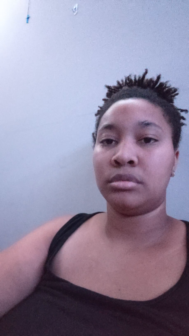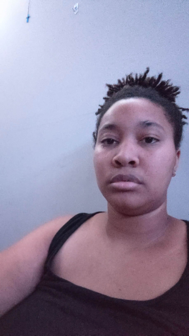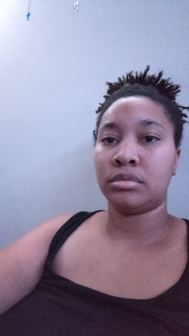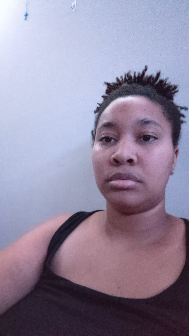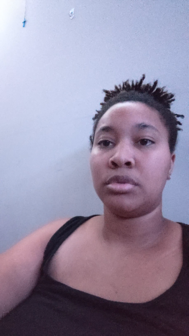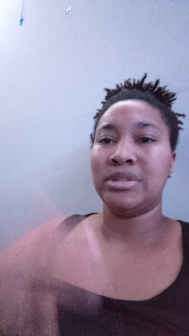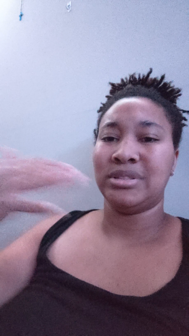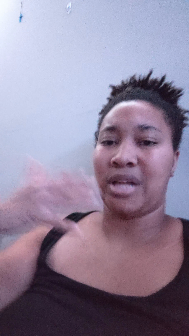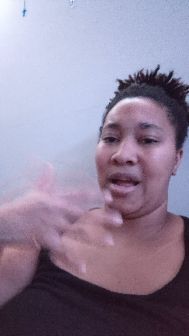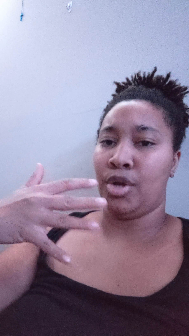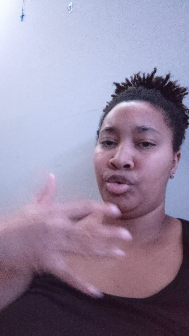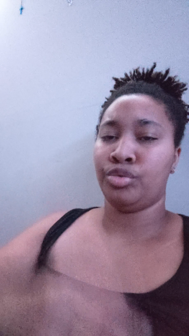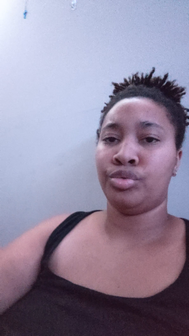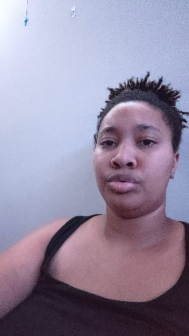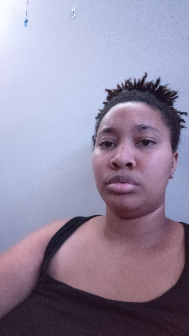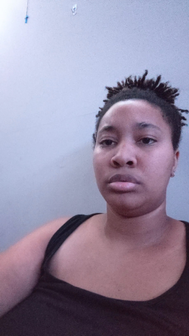scared